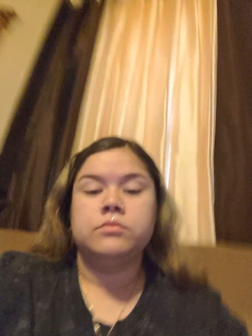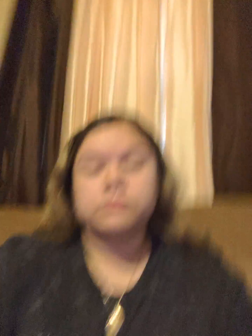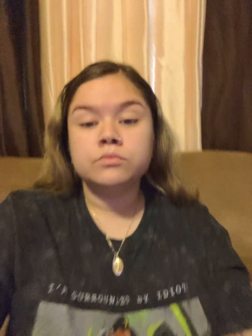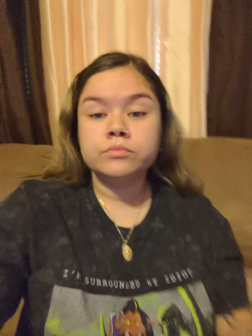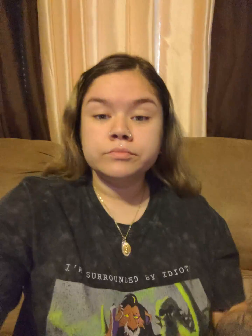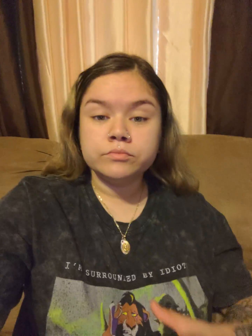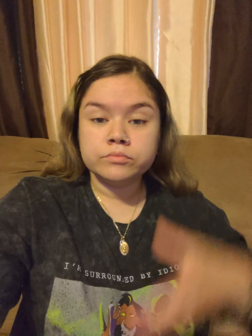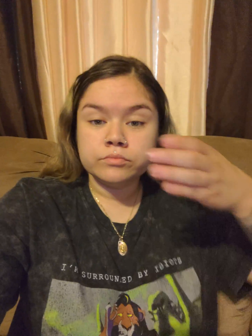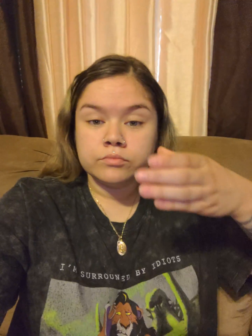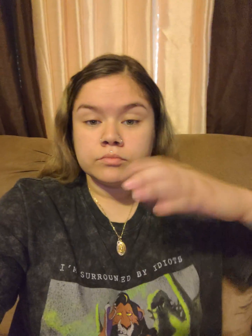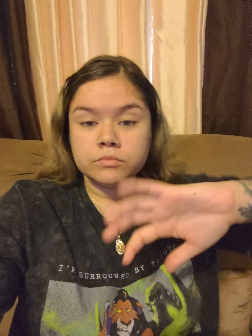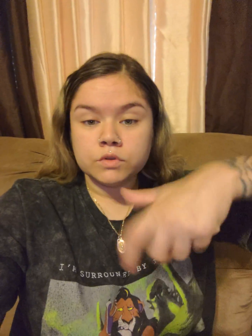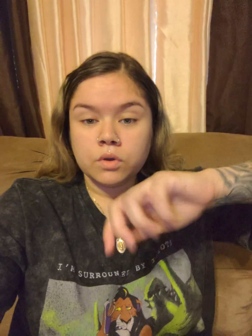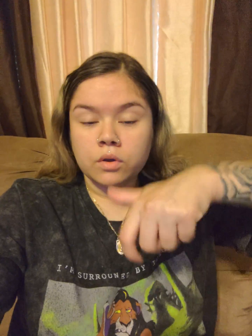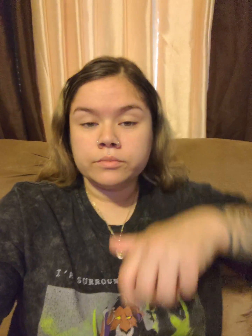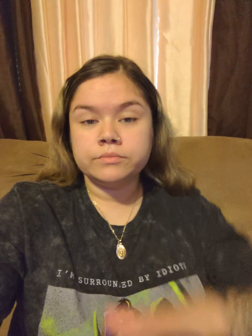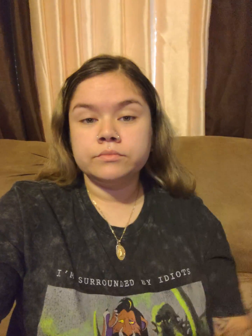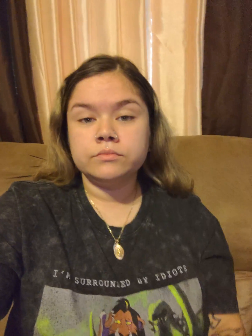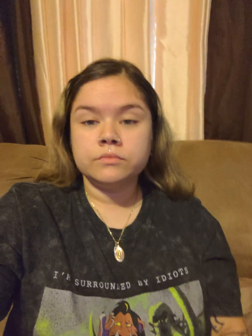jar